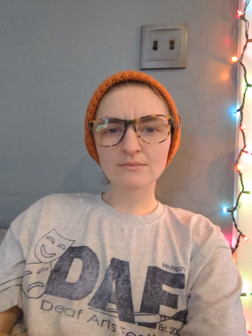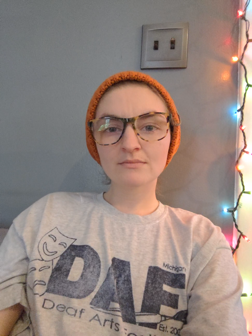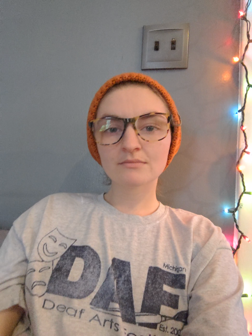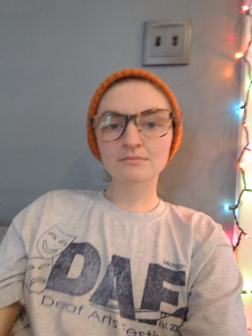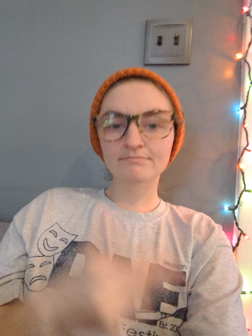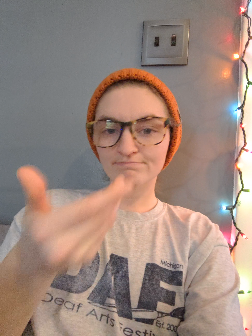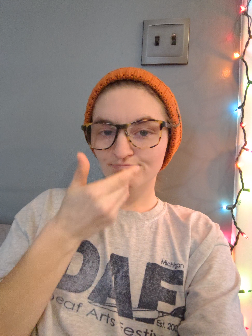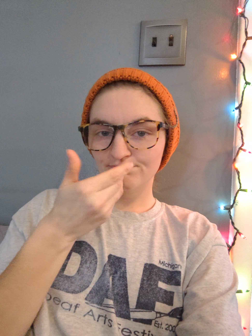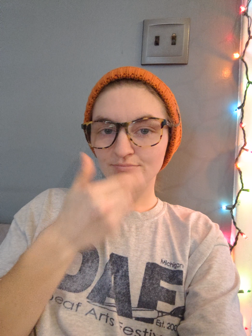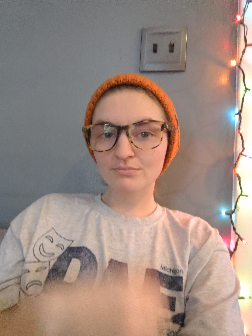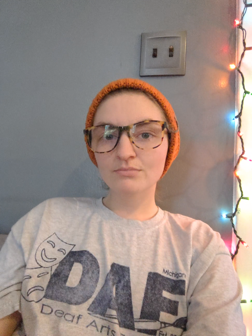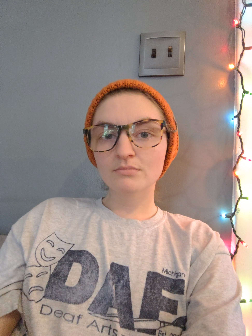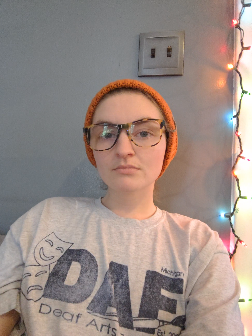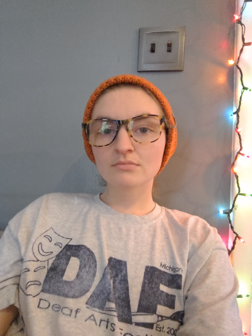pizza